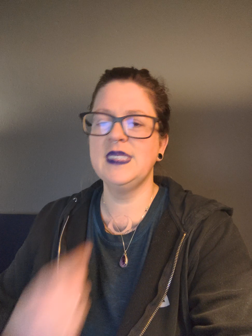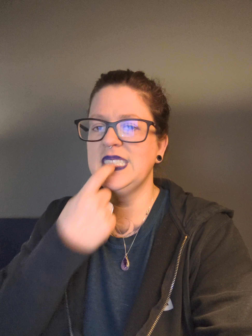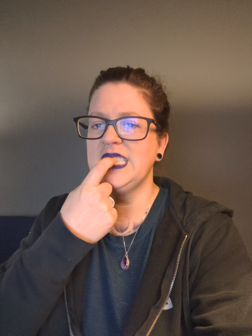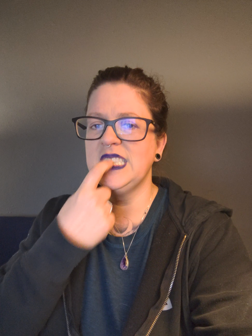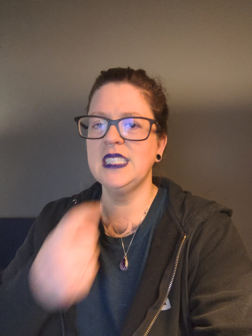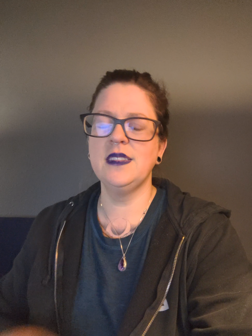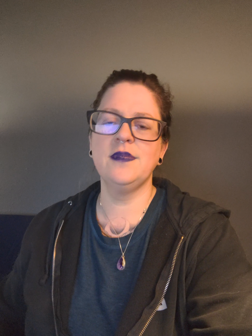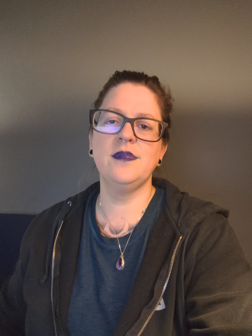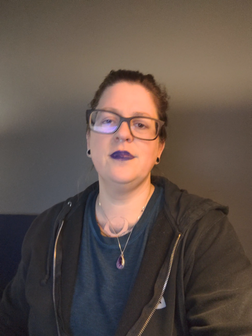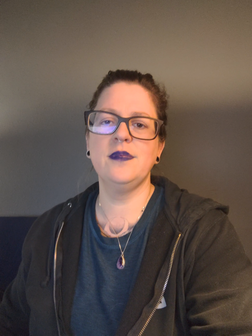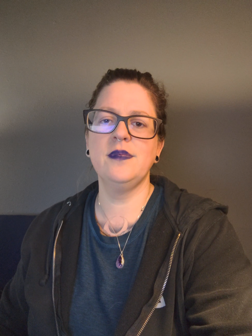window